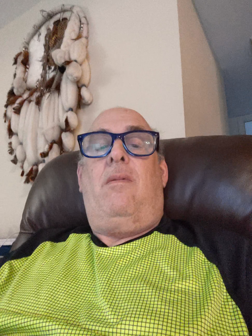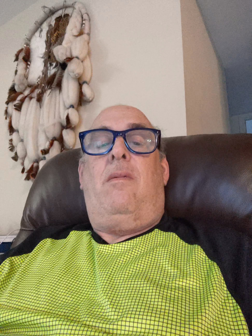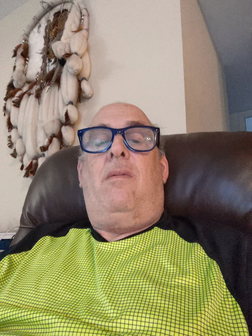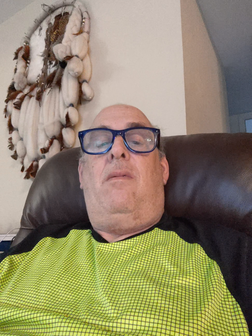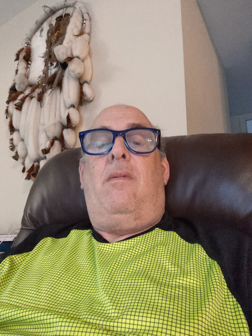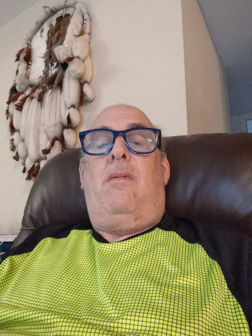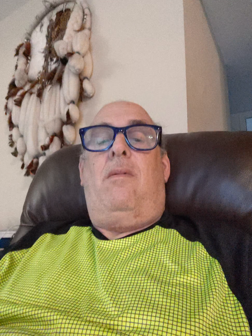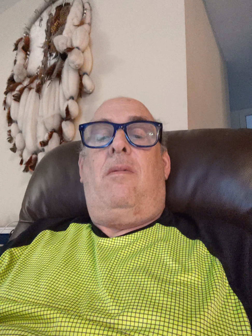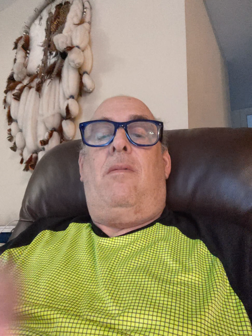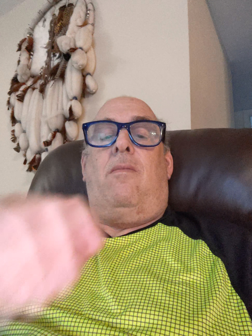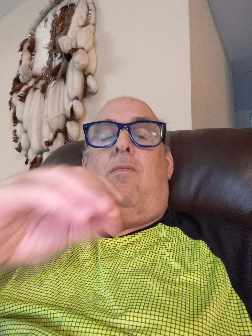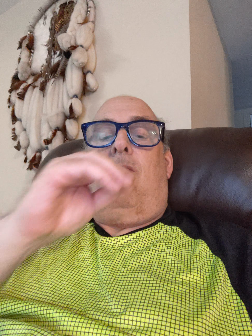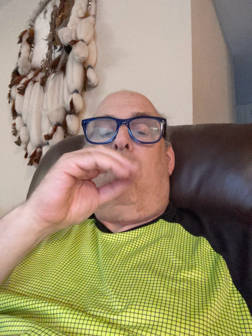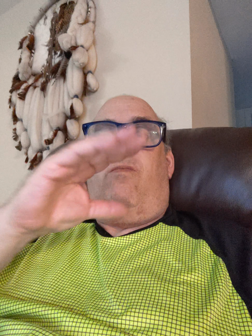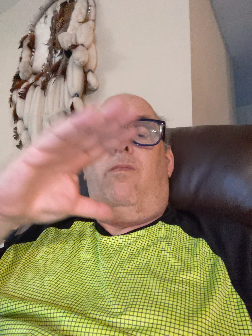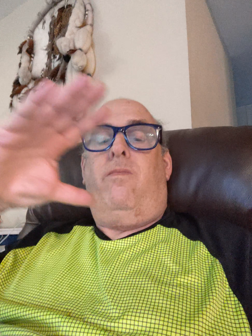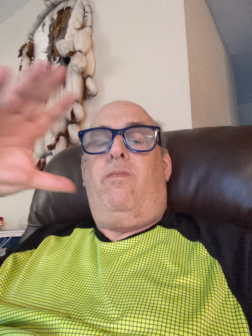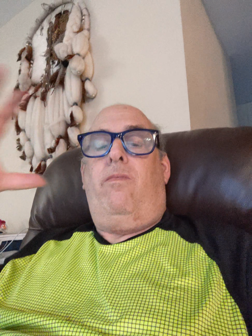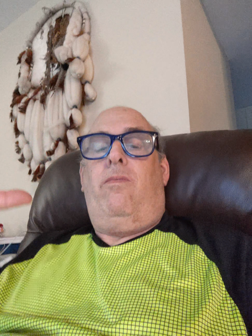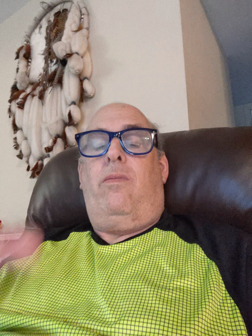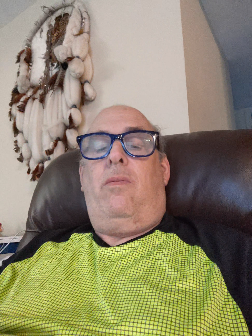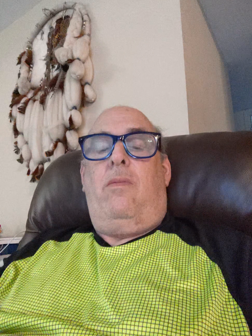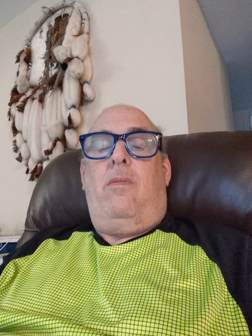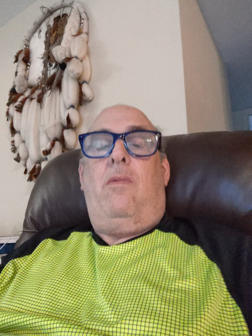balloon